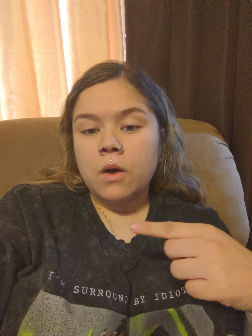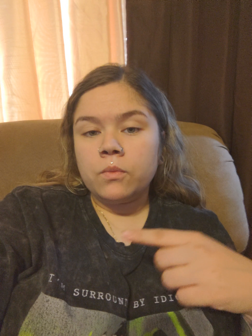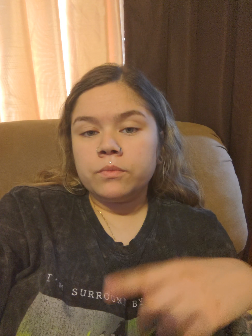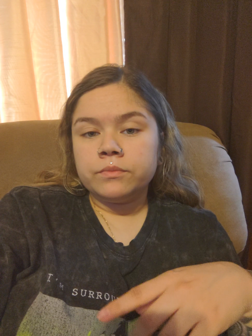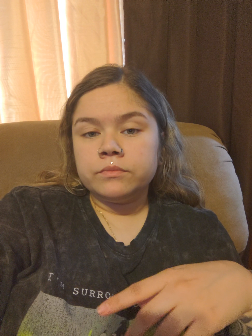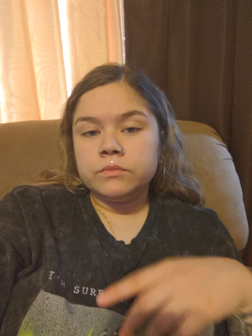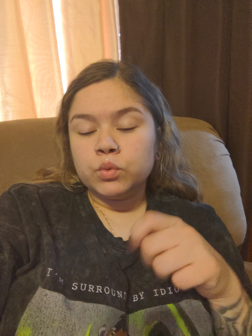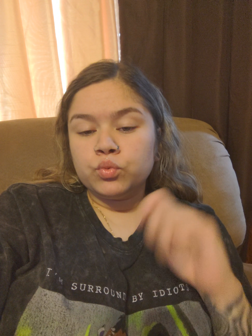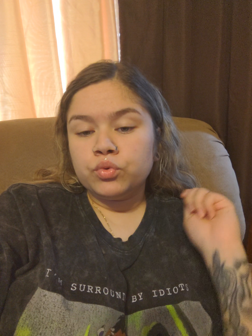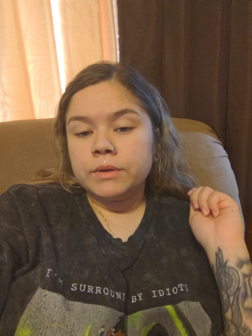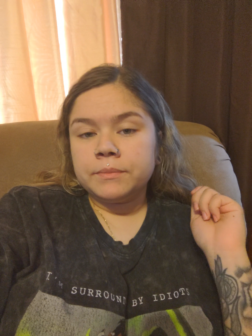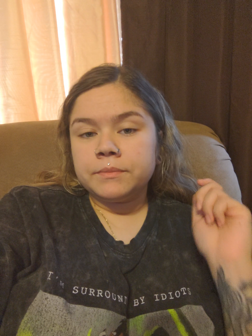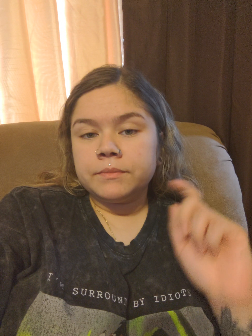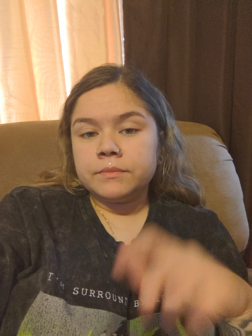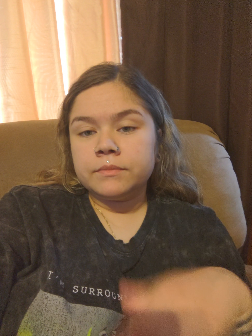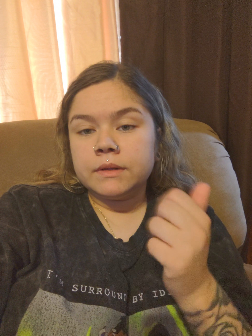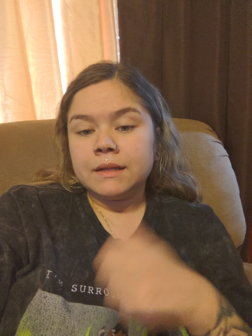rip